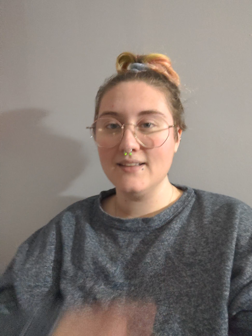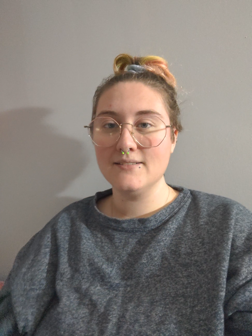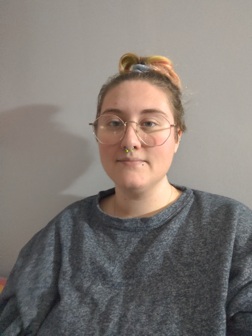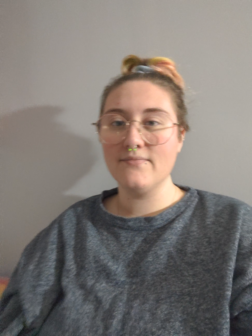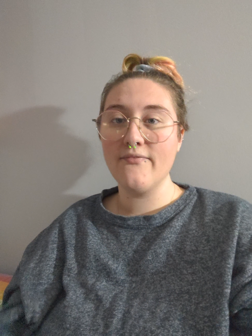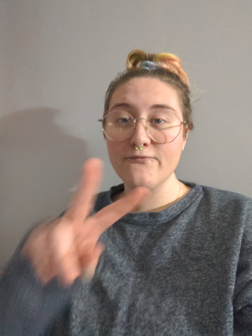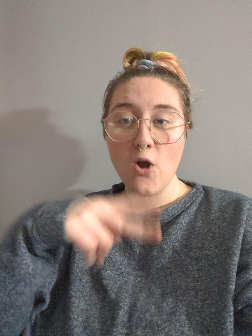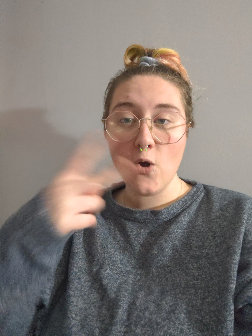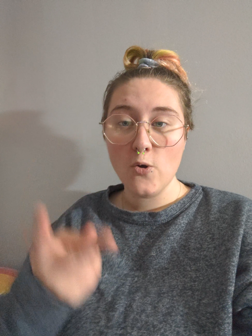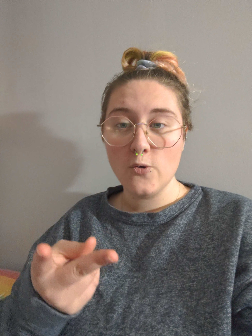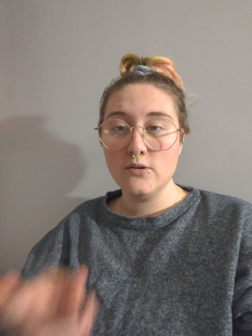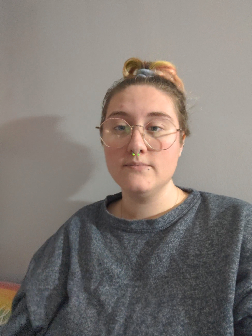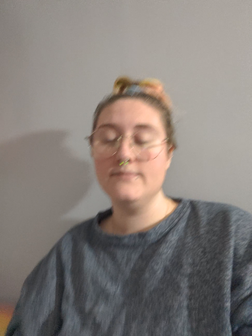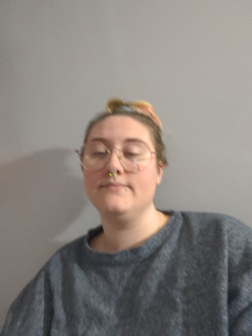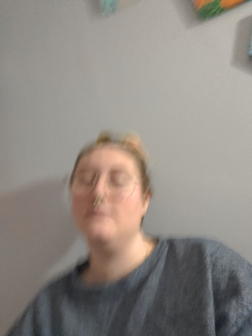fall